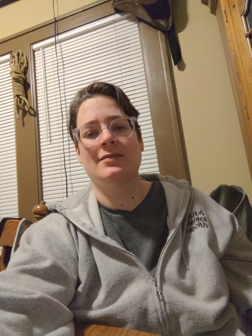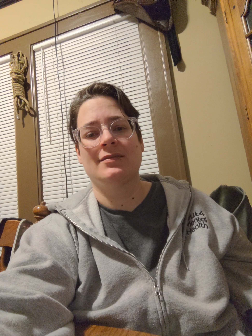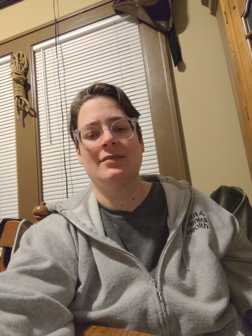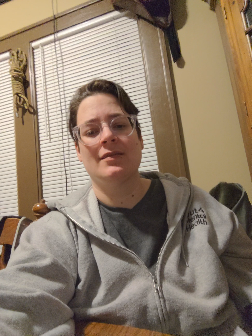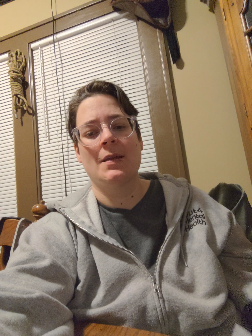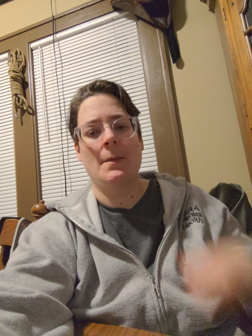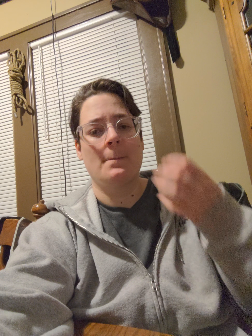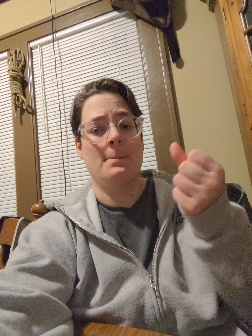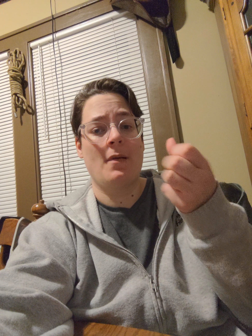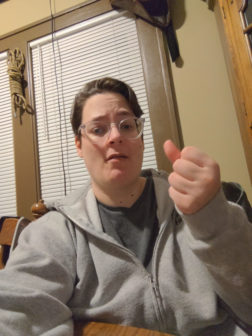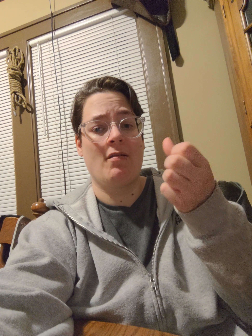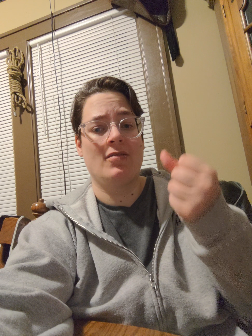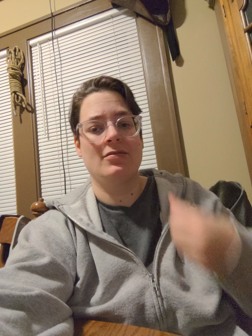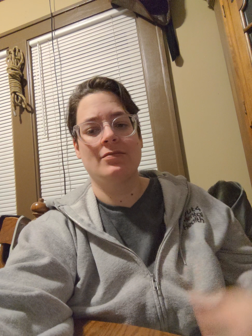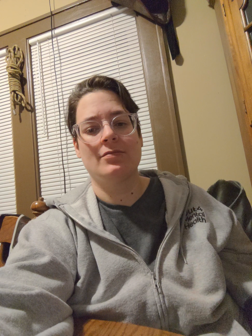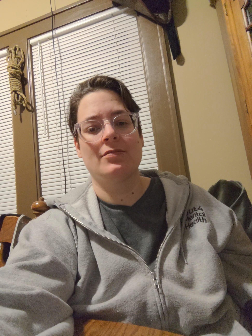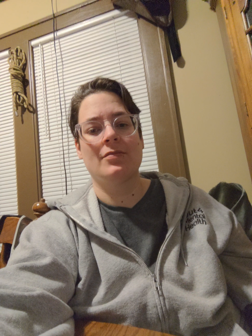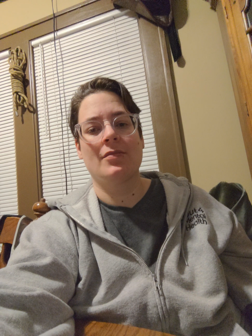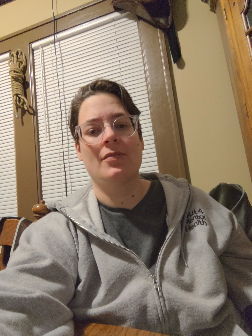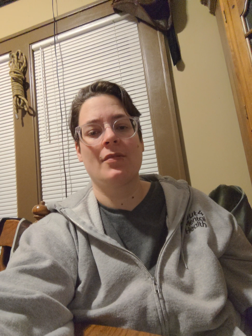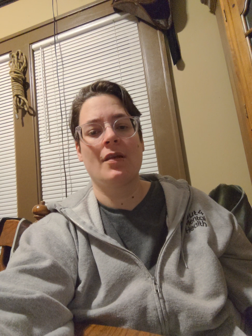milk